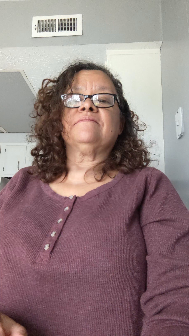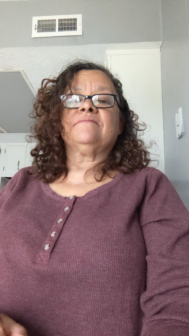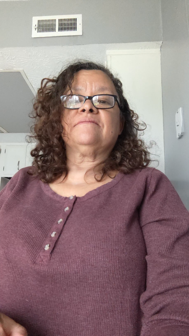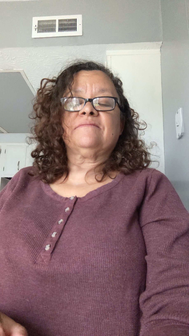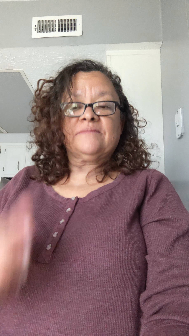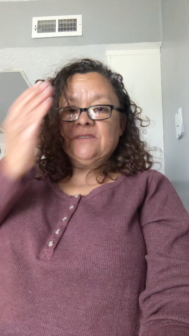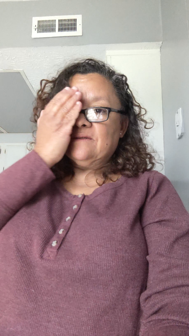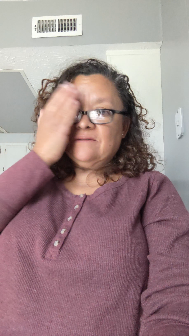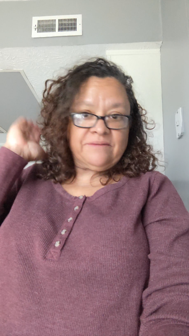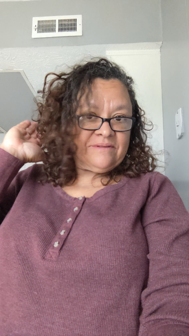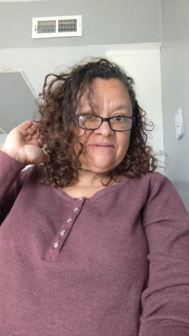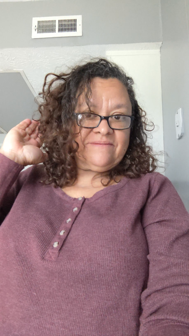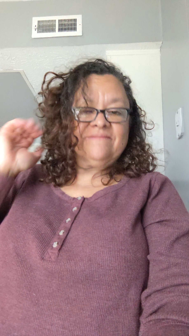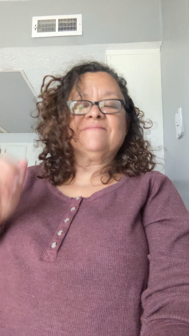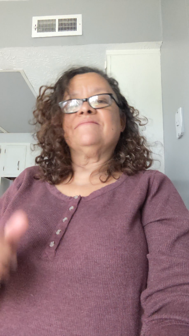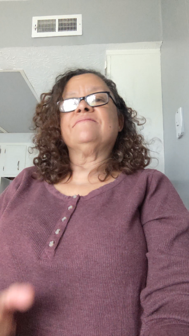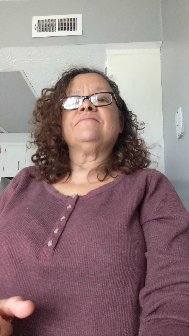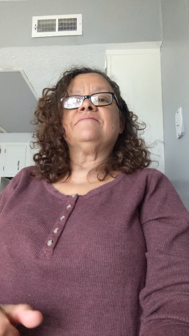peekaboo